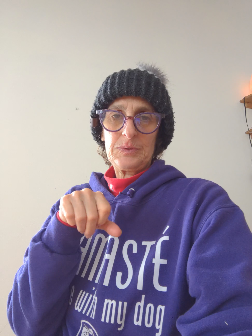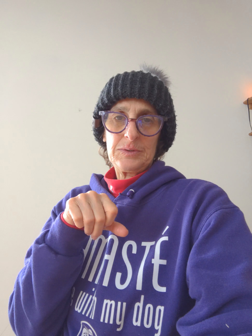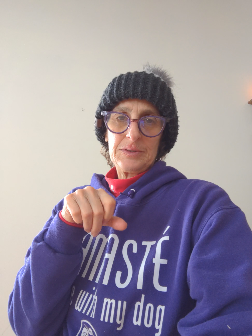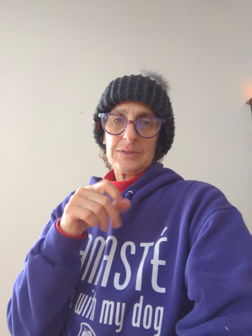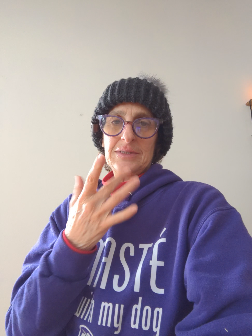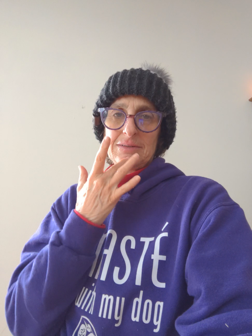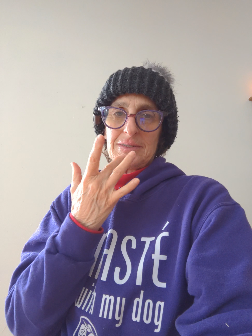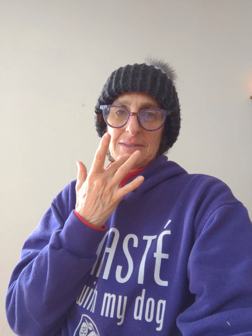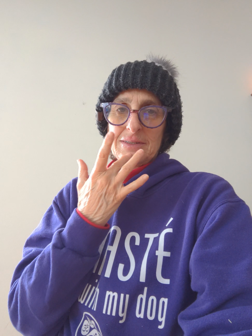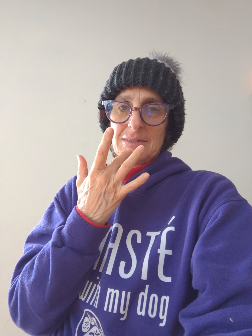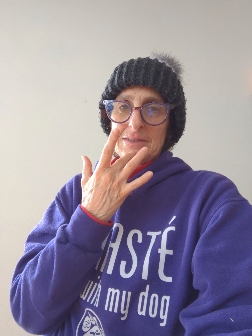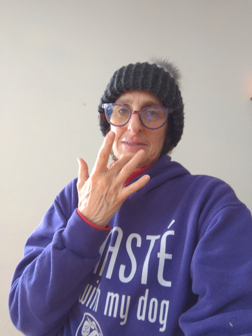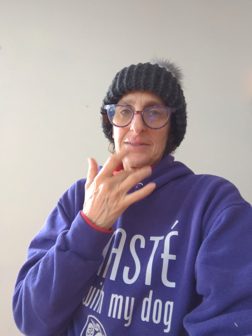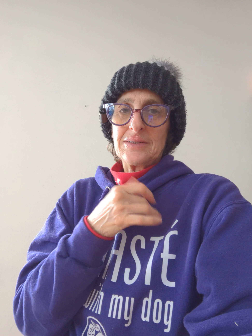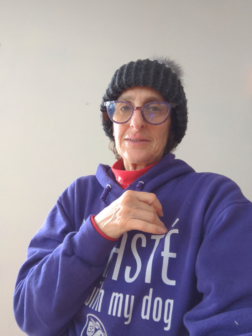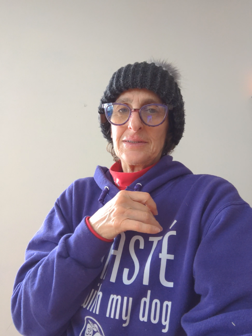taste